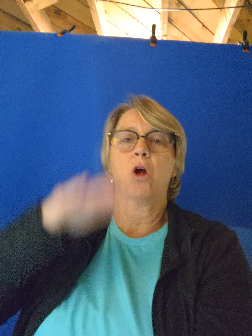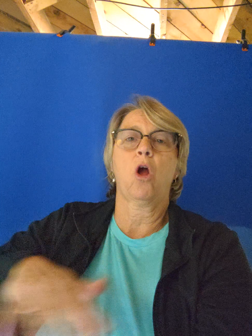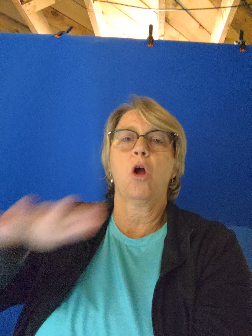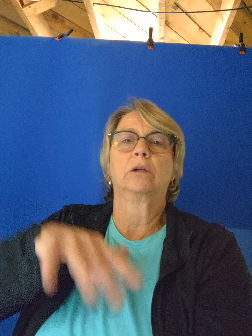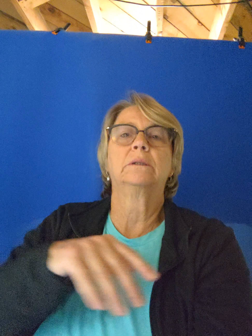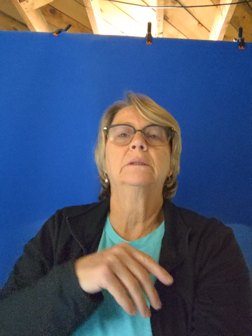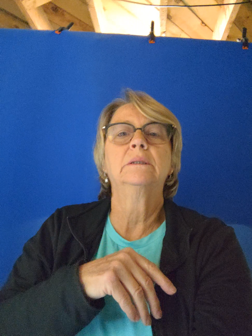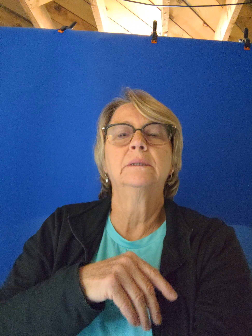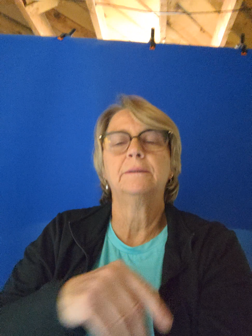backyard